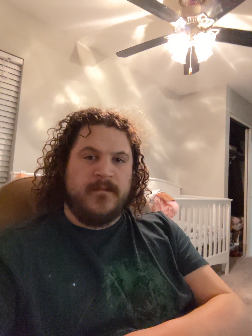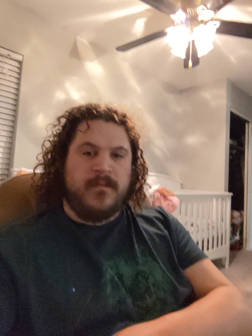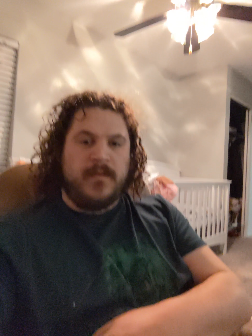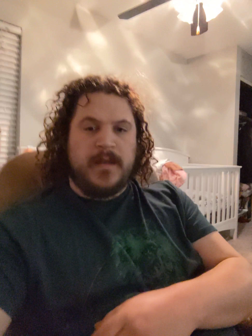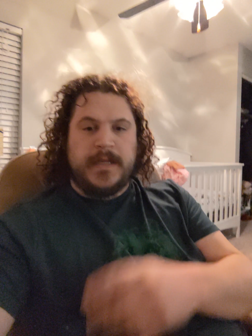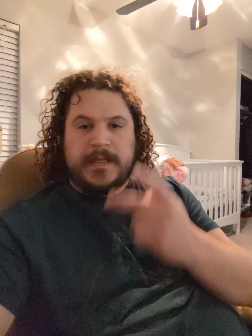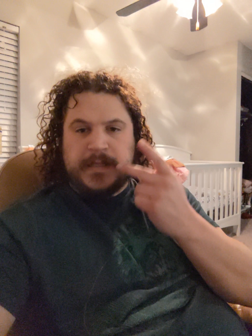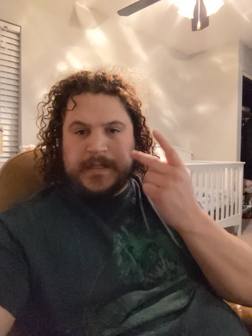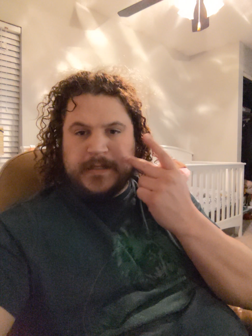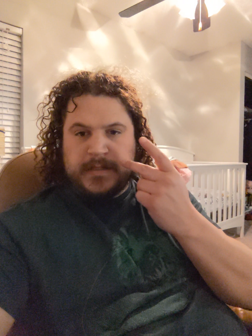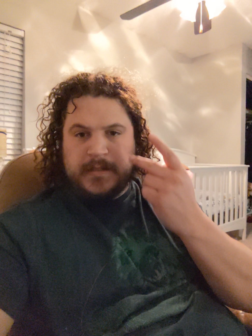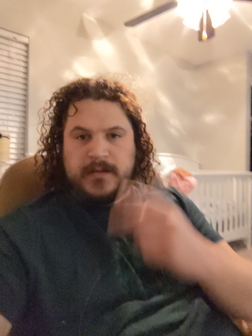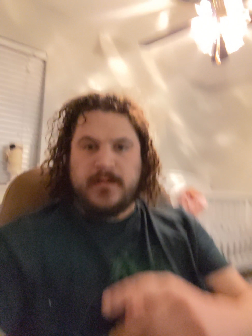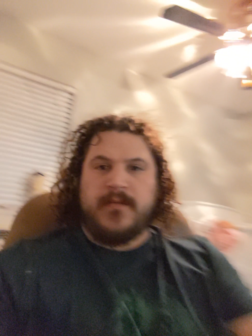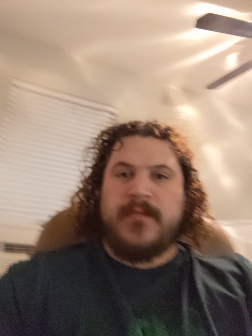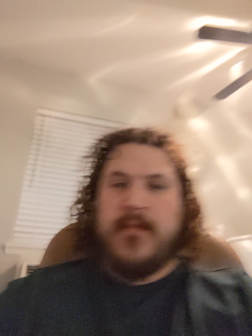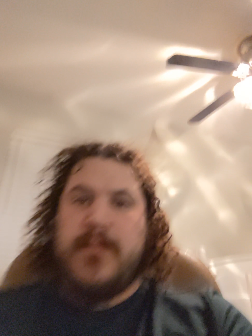kitty